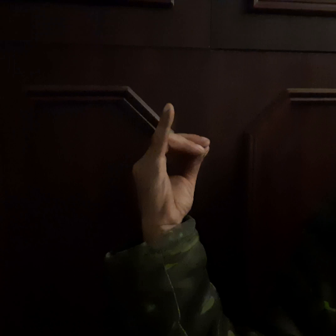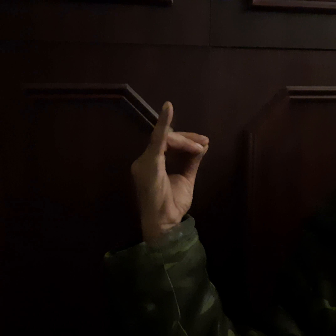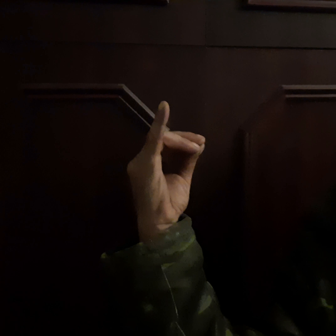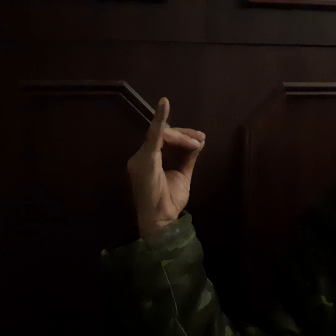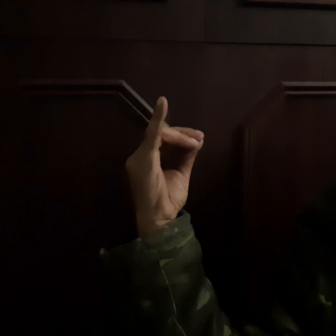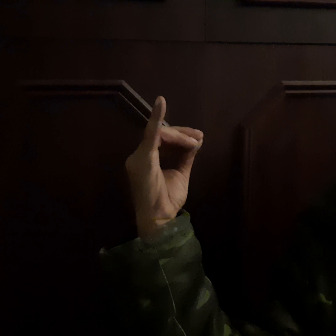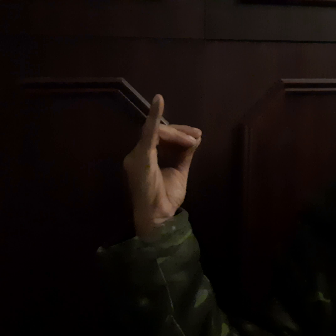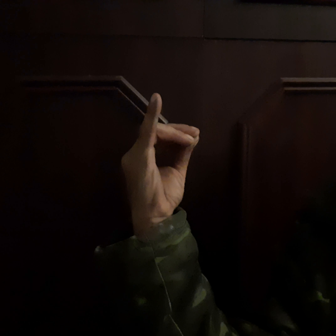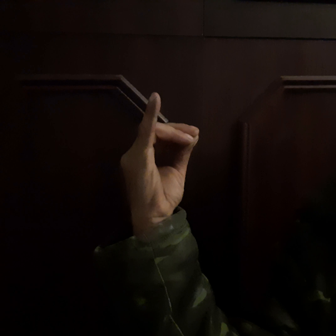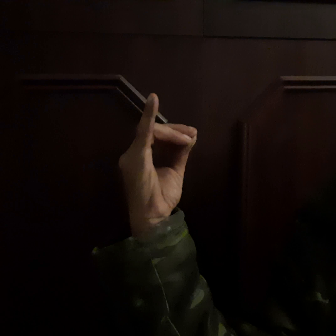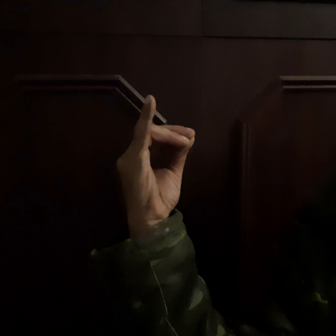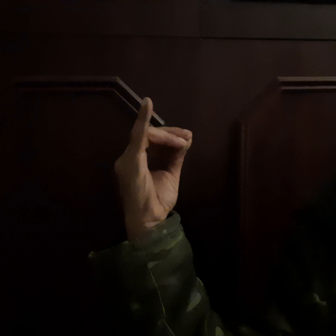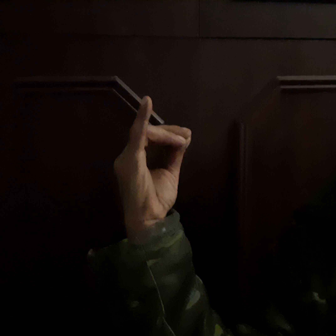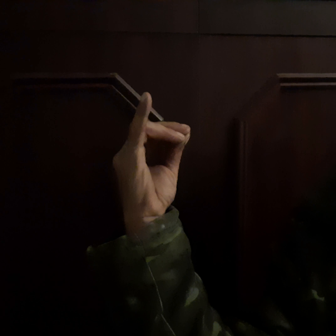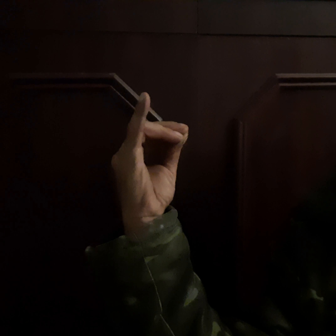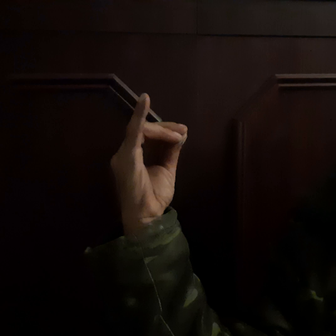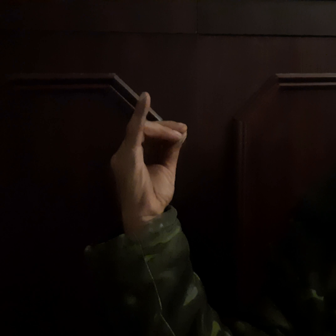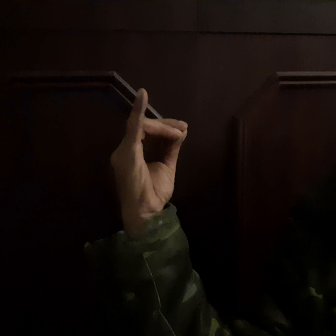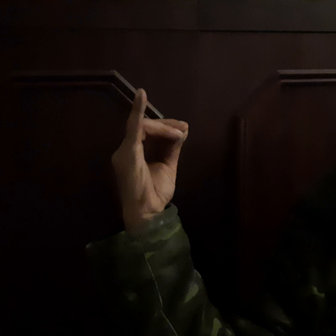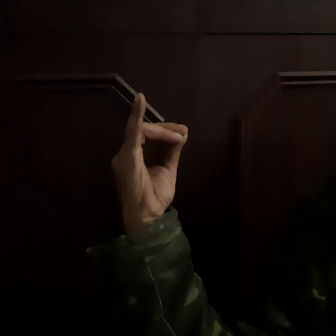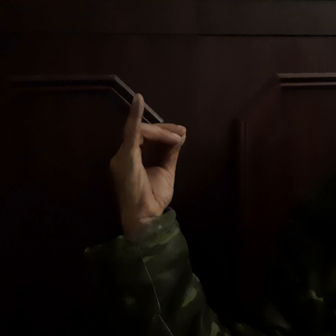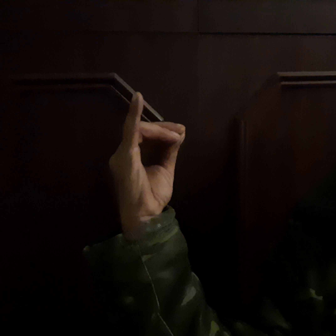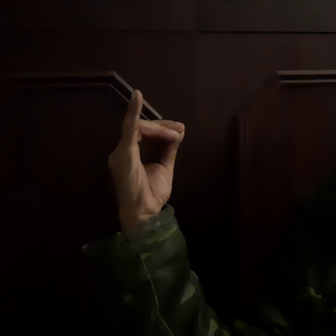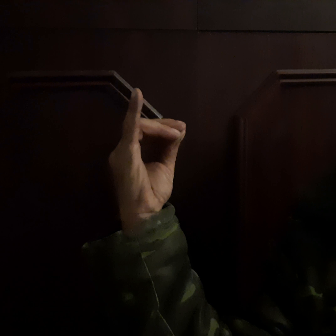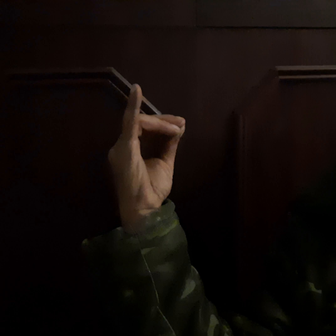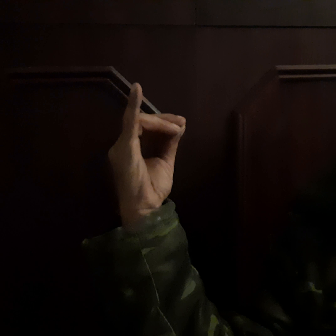Ю